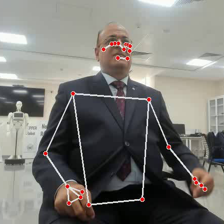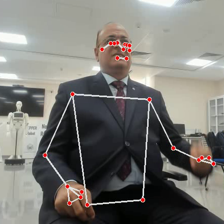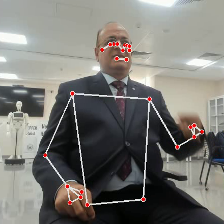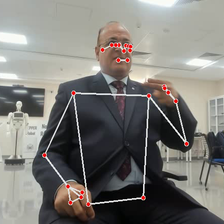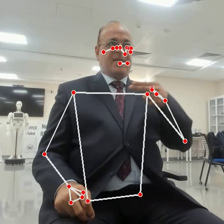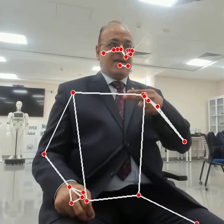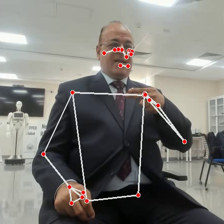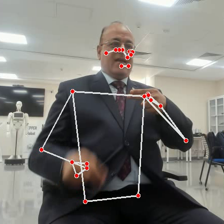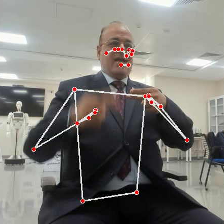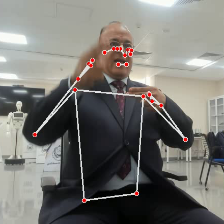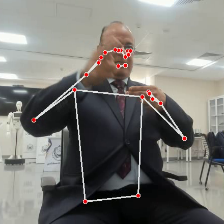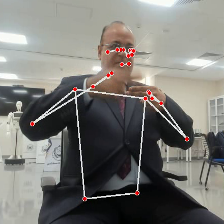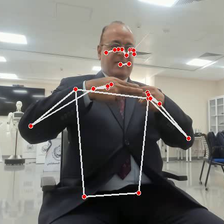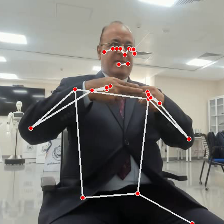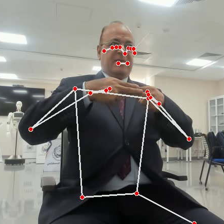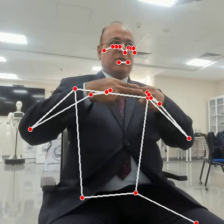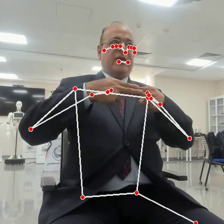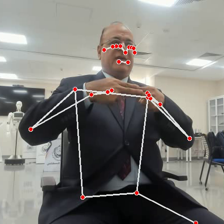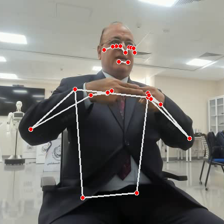mash mashy